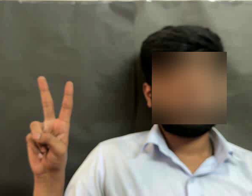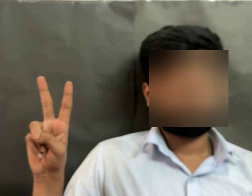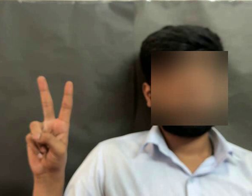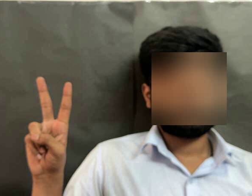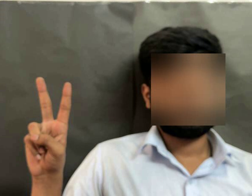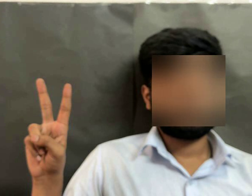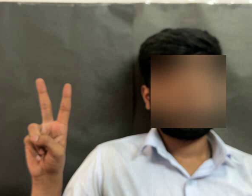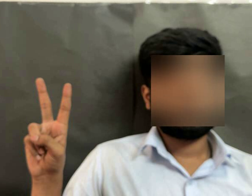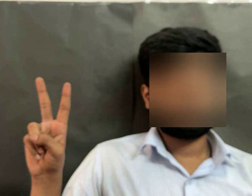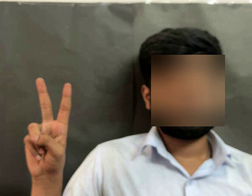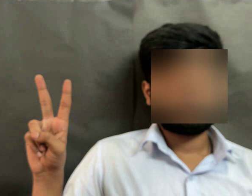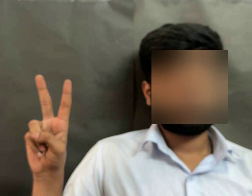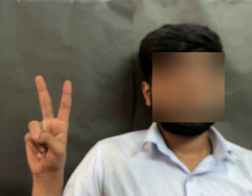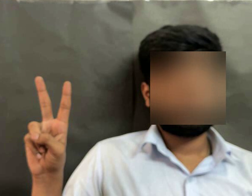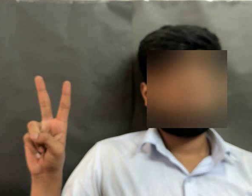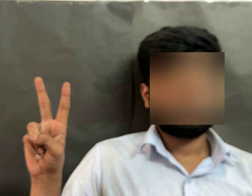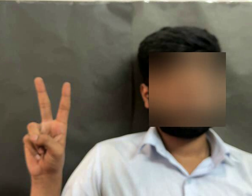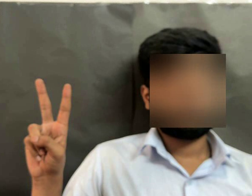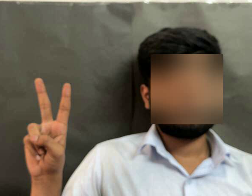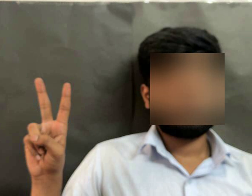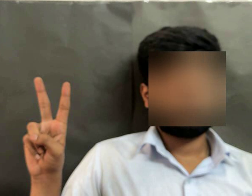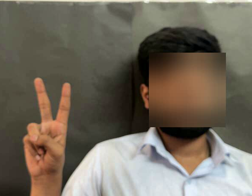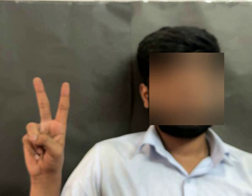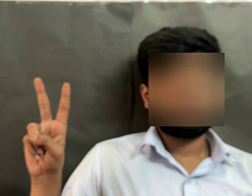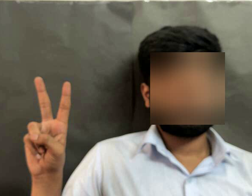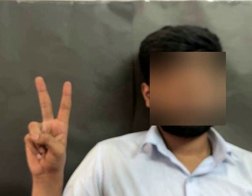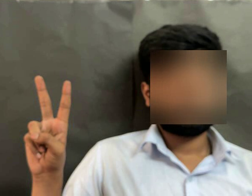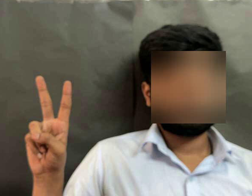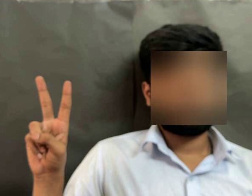V